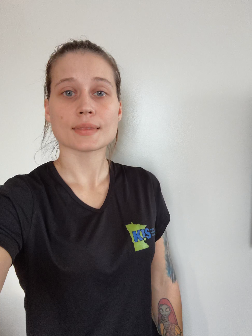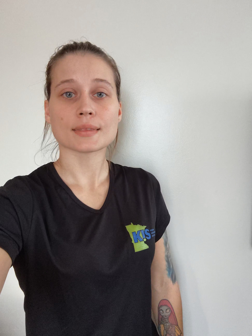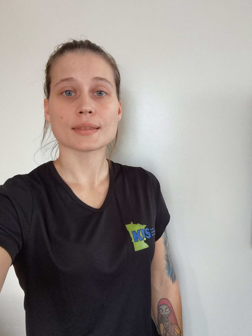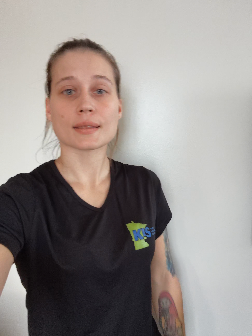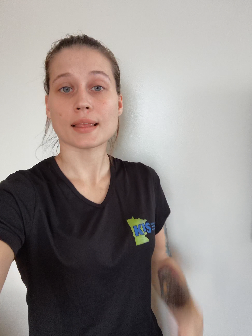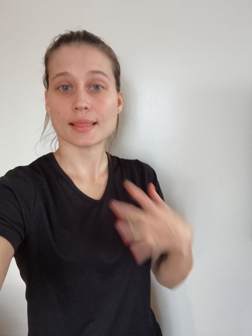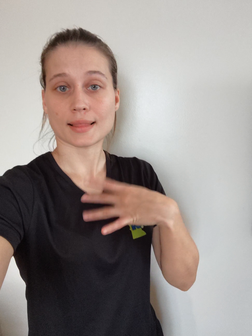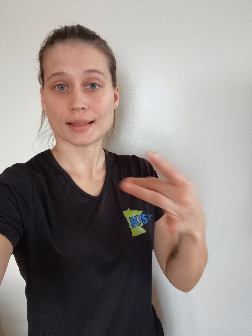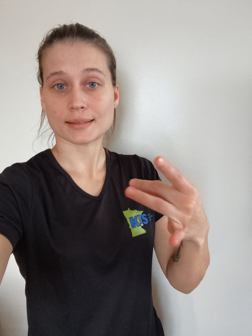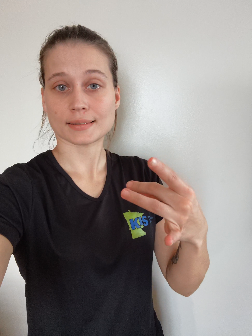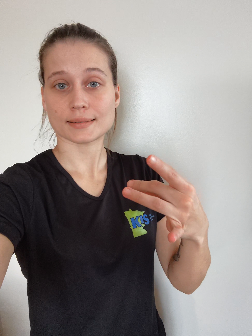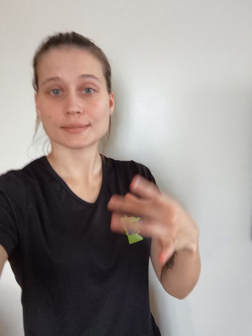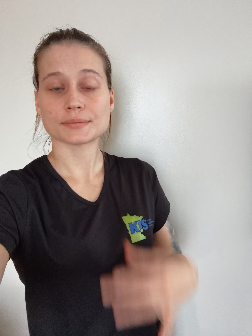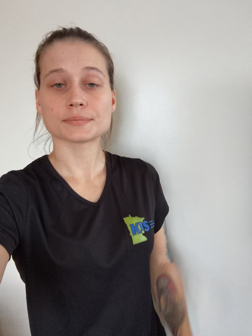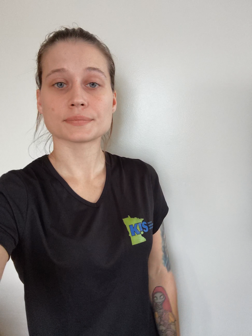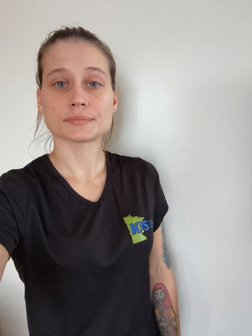like